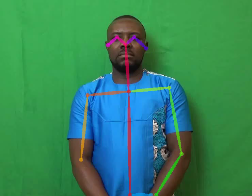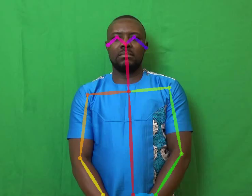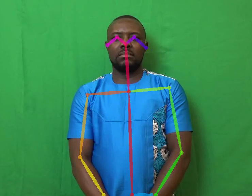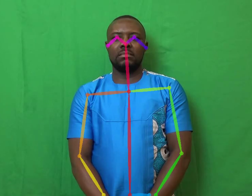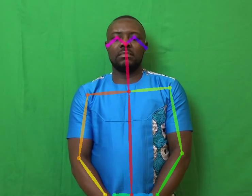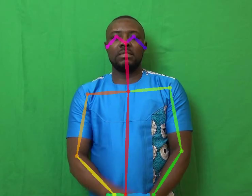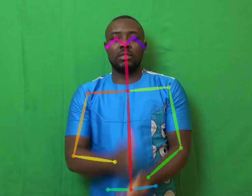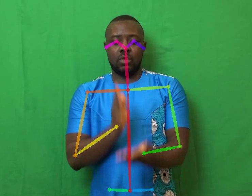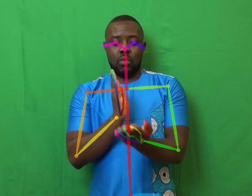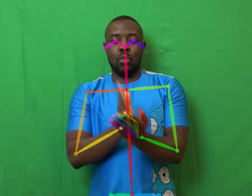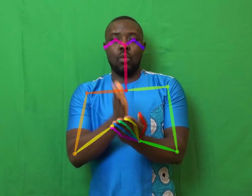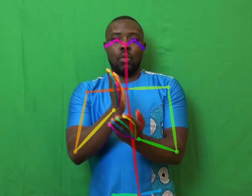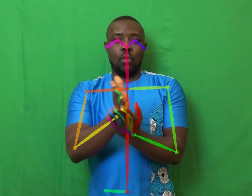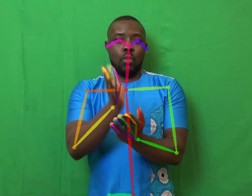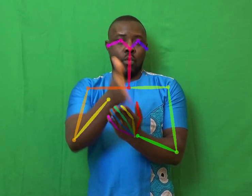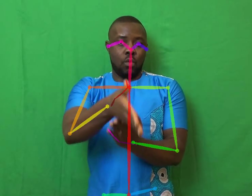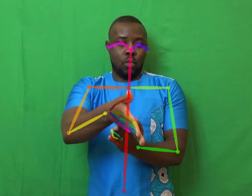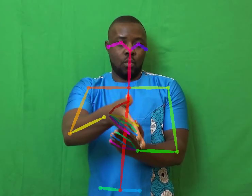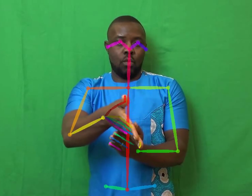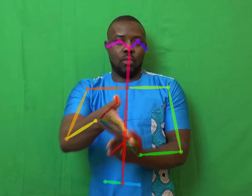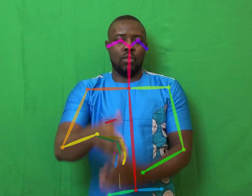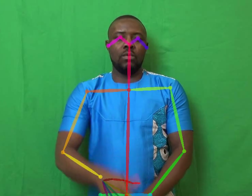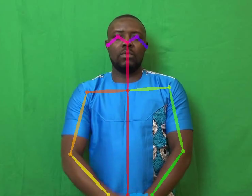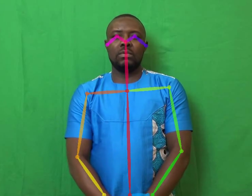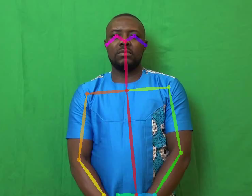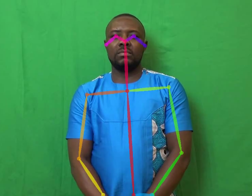cocoa